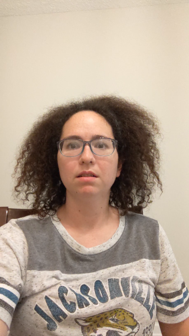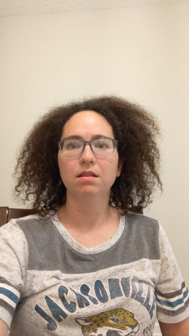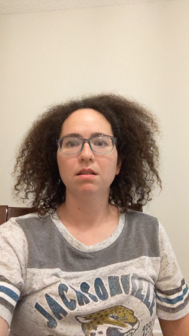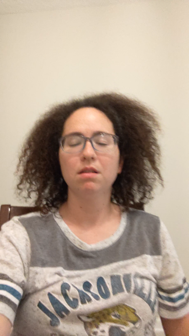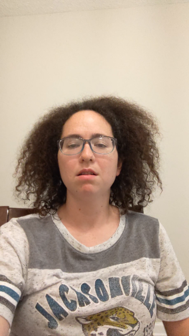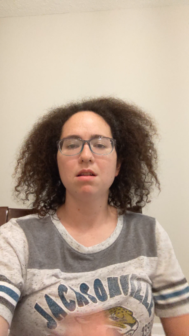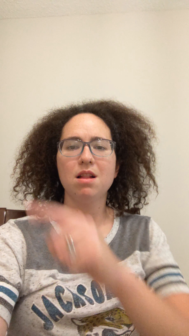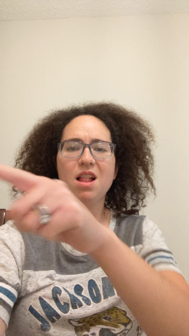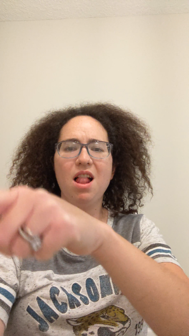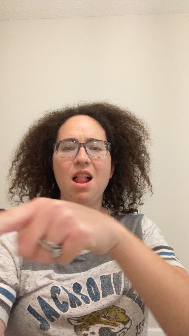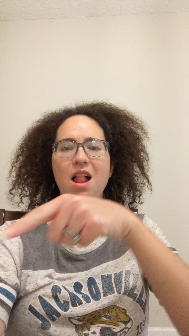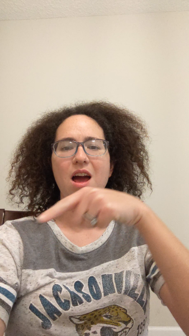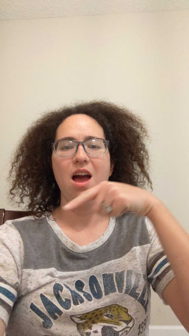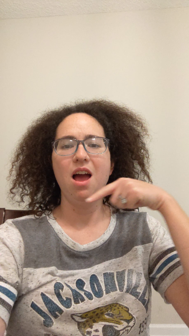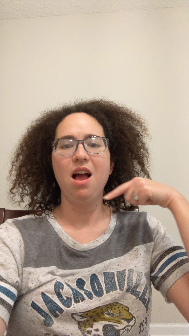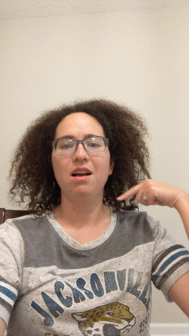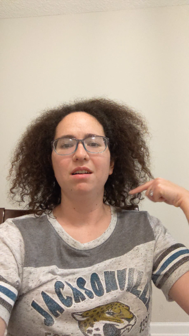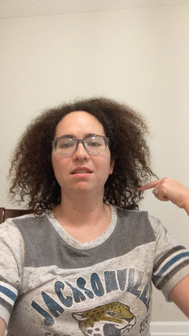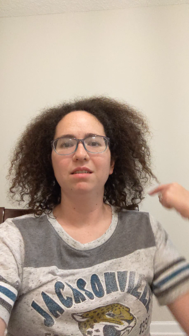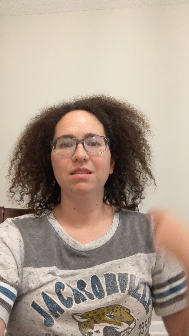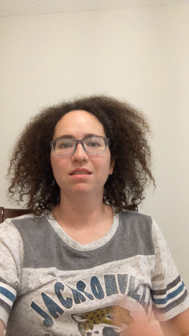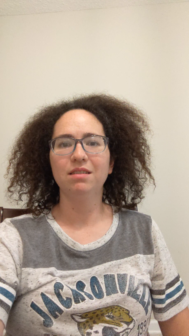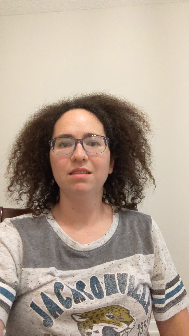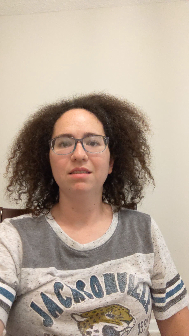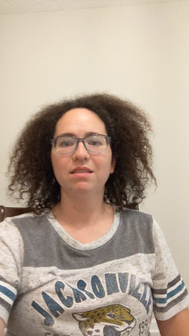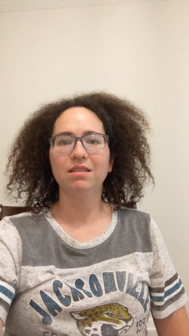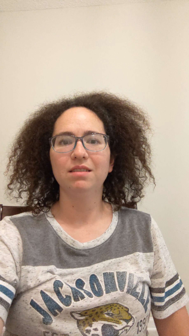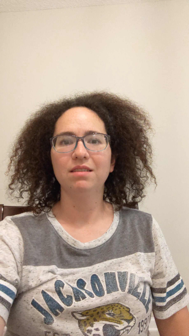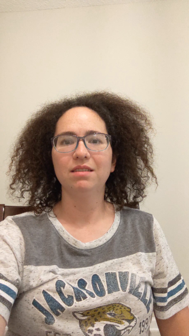long